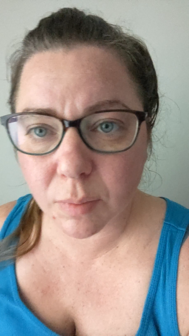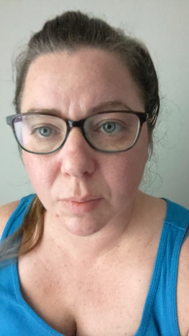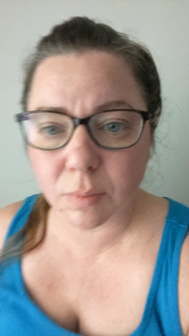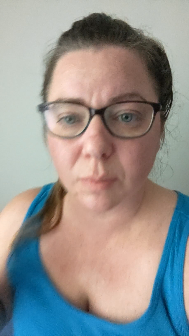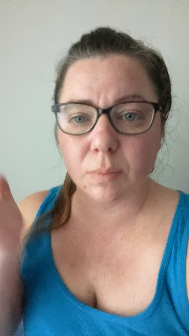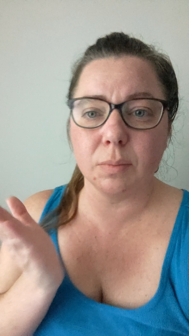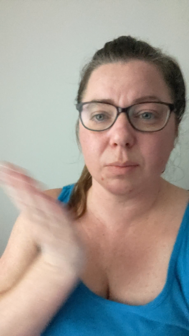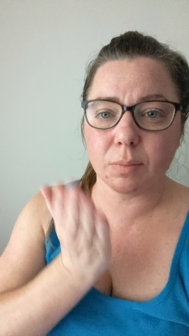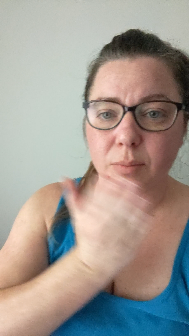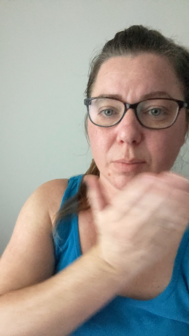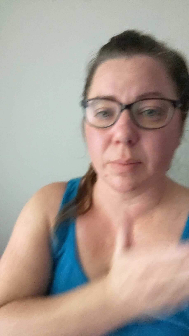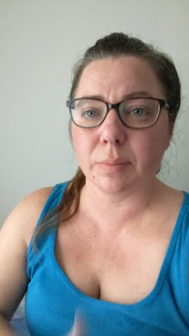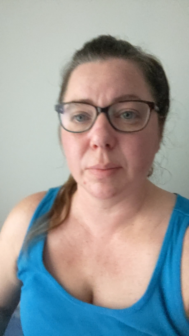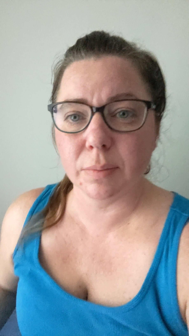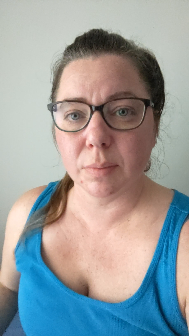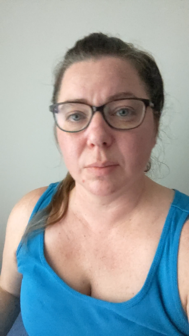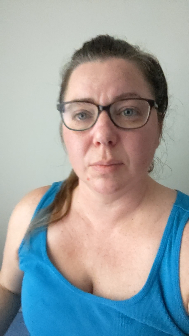carry